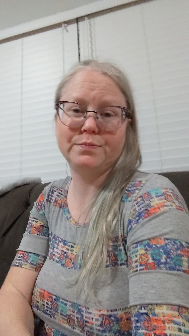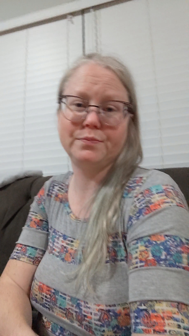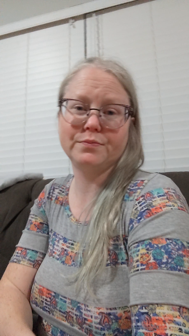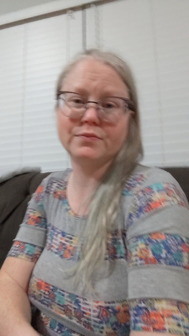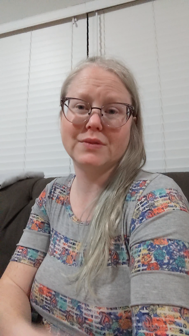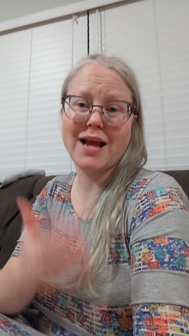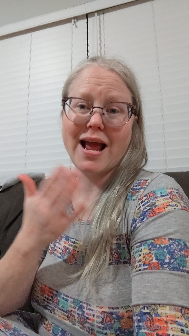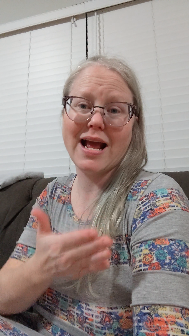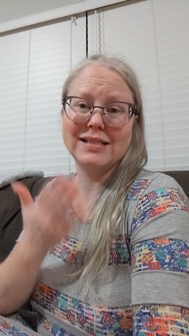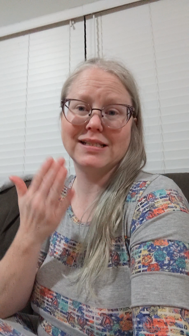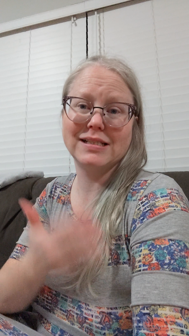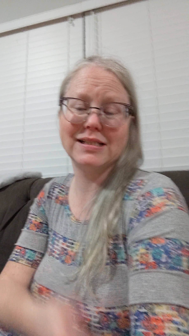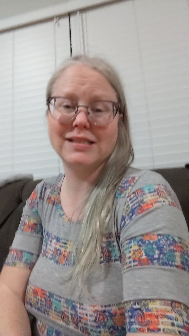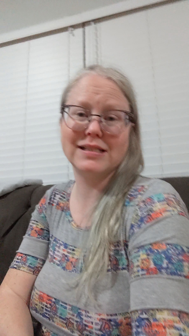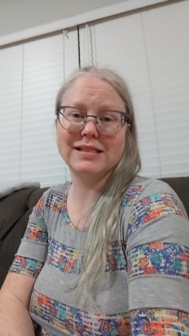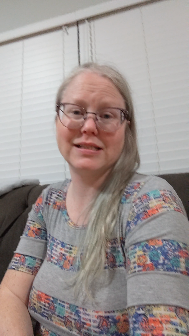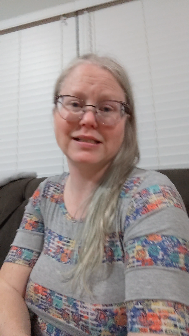hand